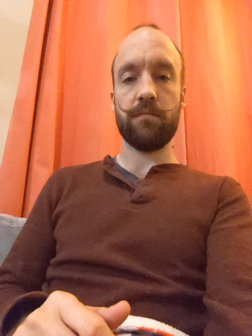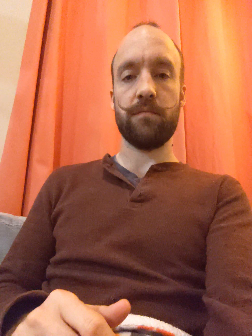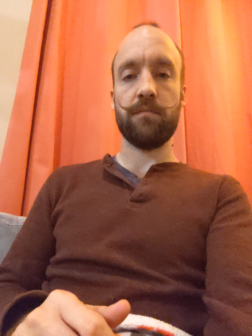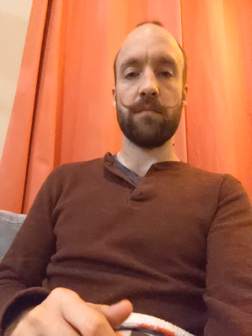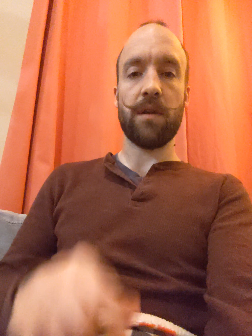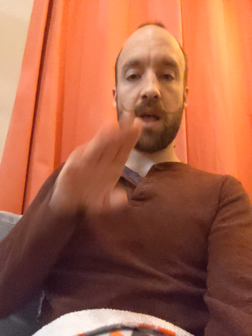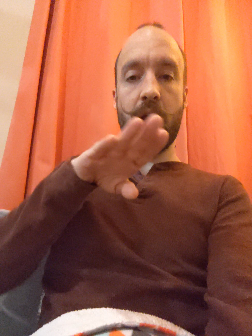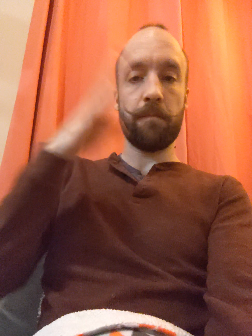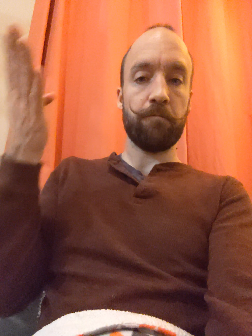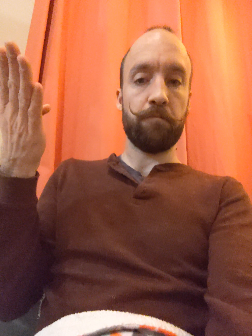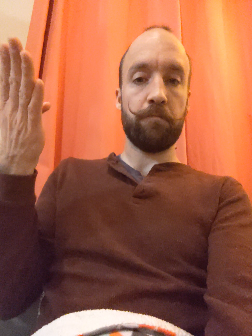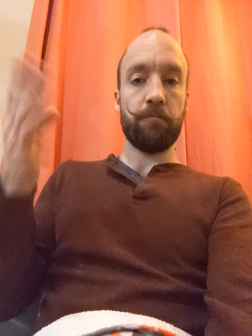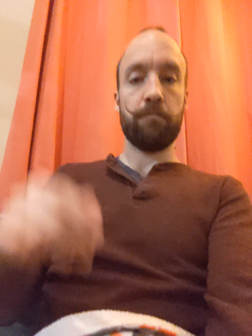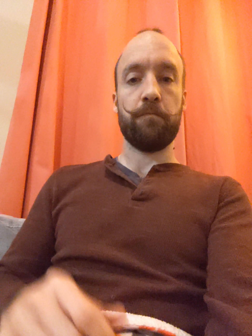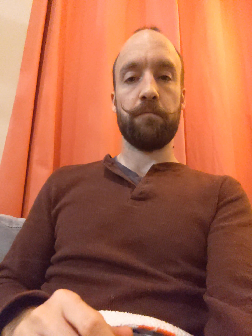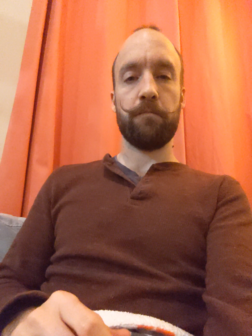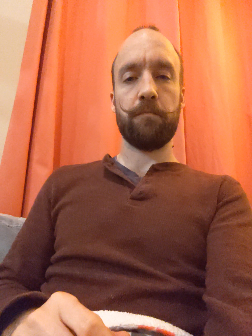open